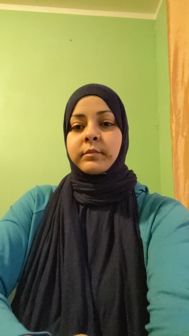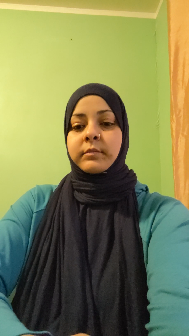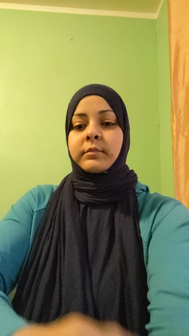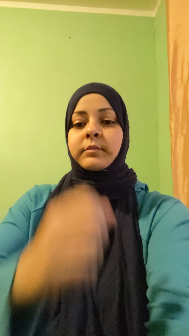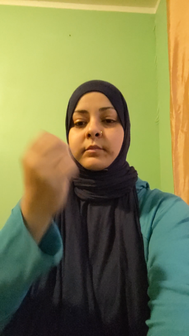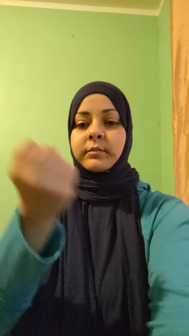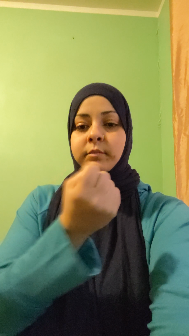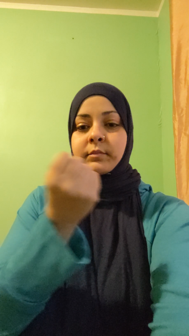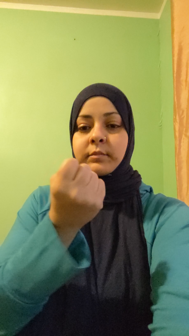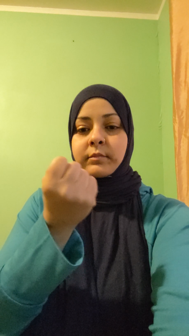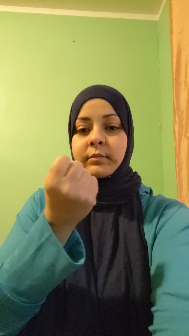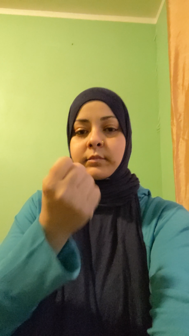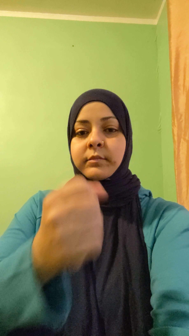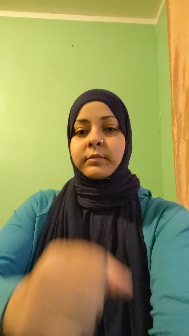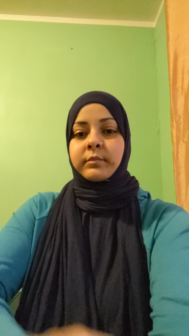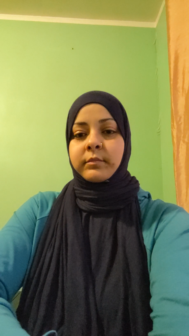hold